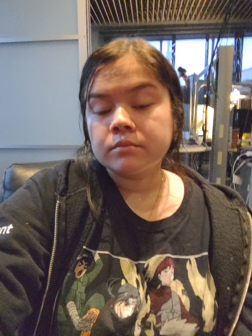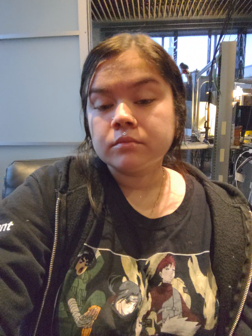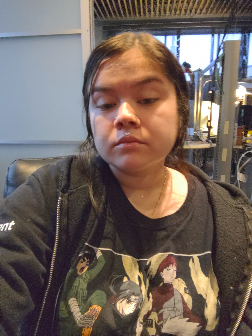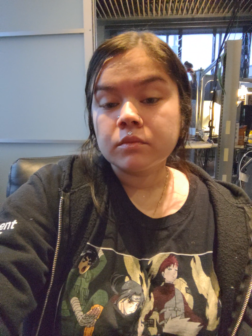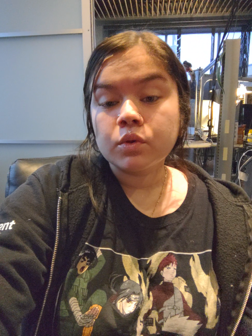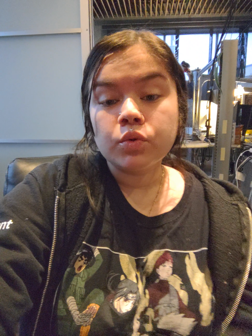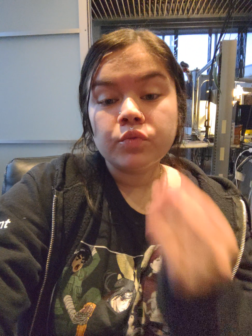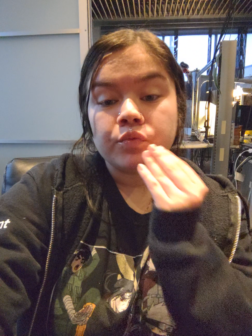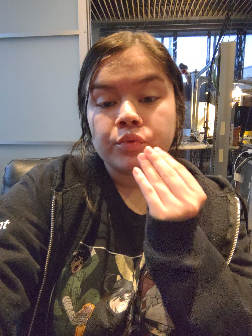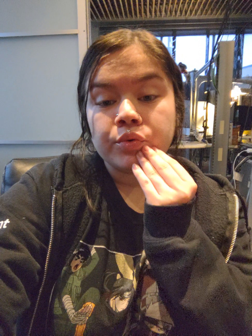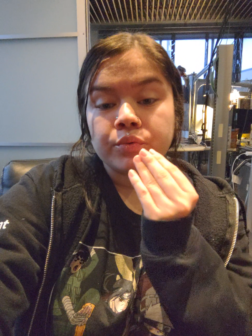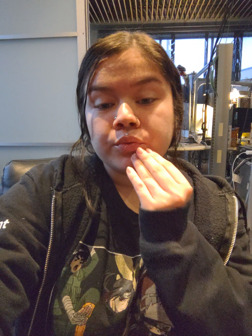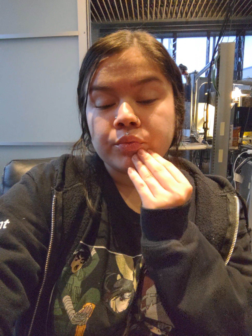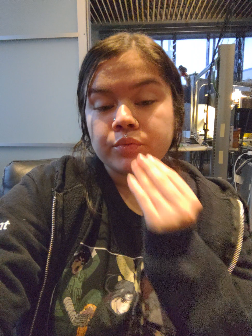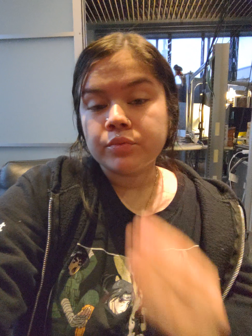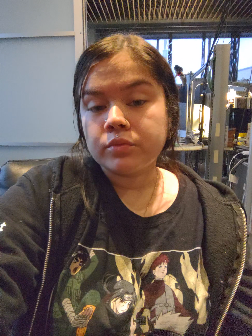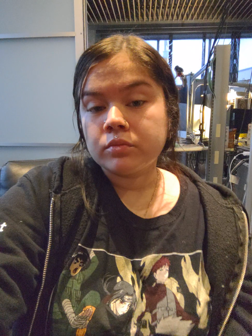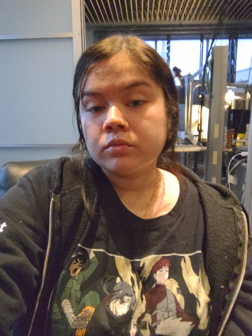food